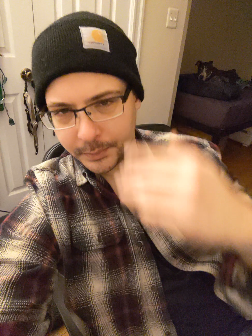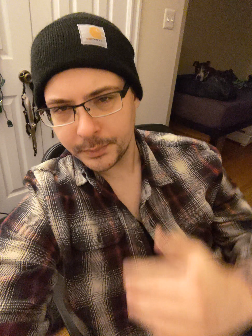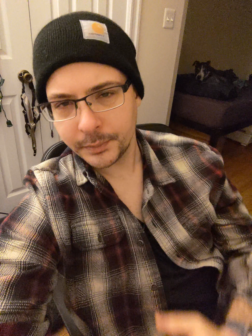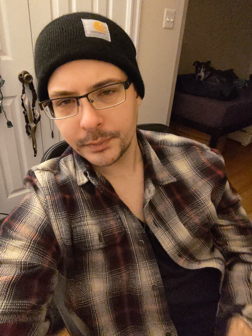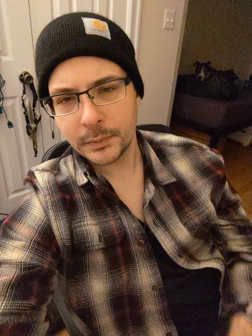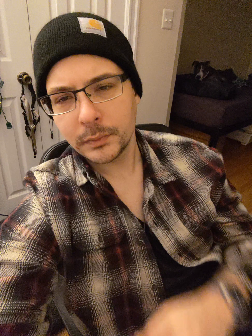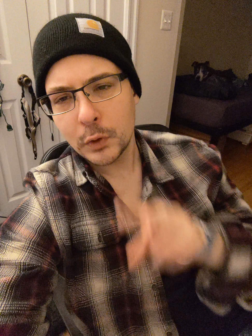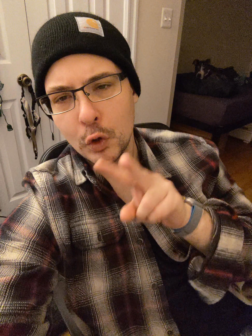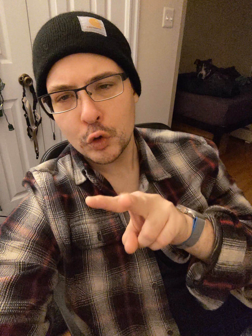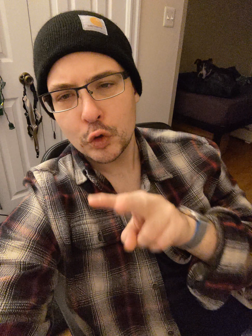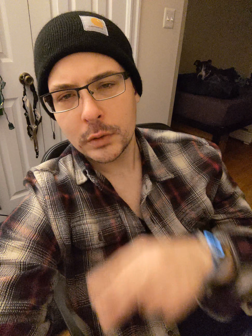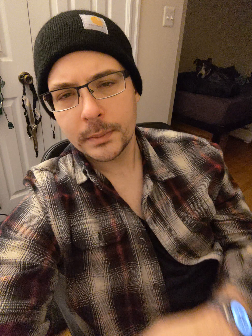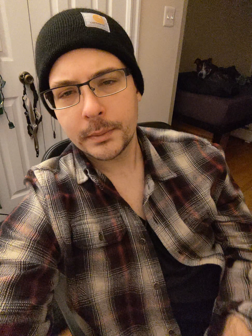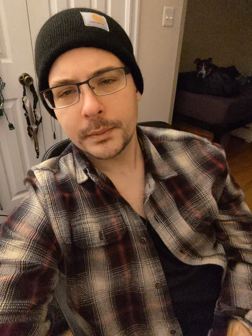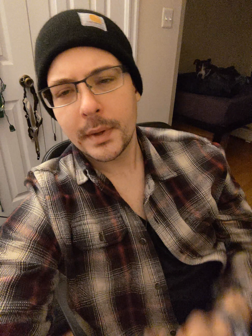look